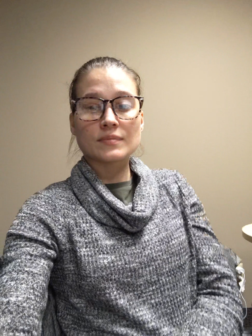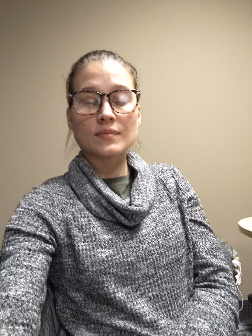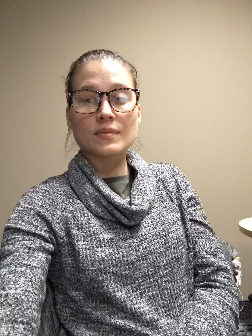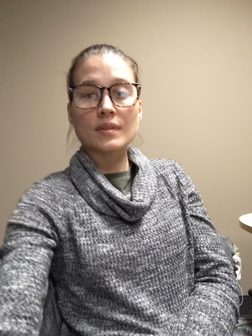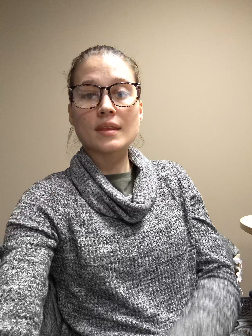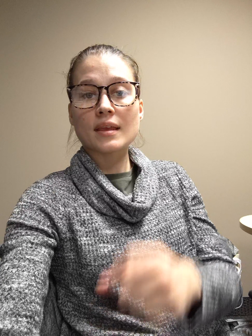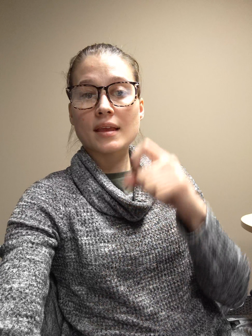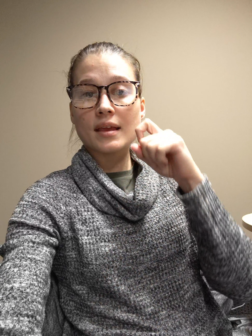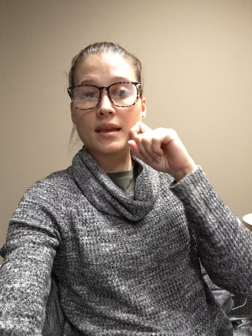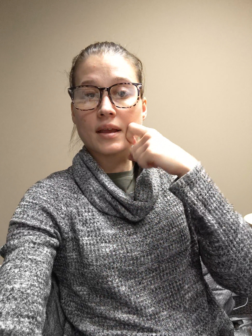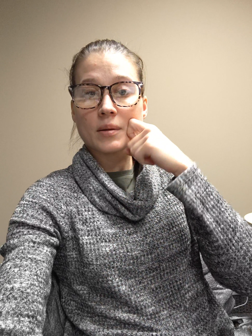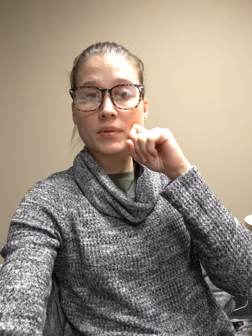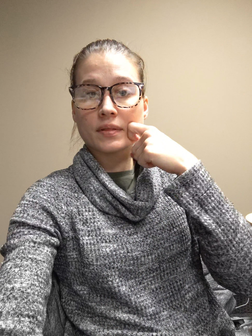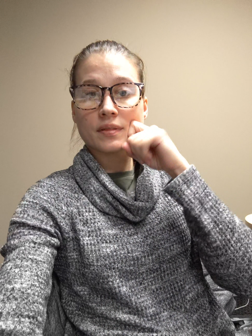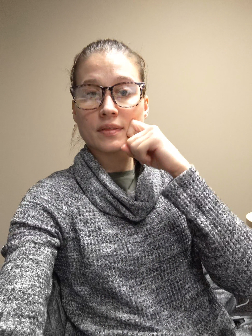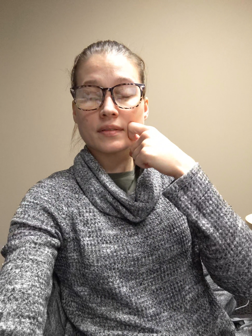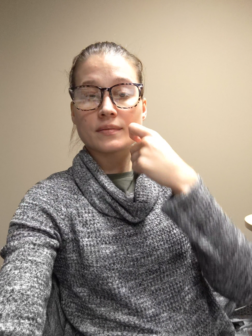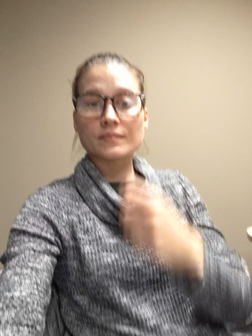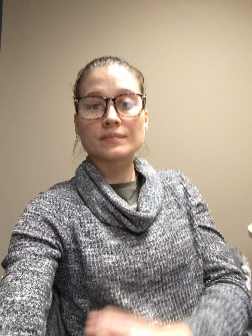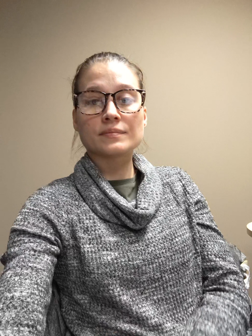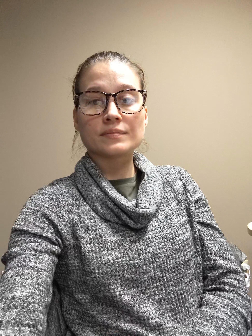apple